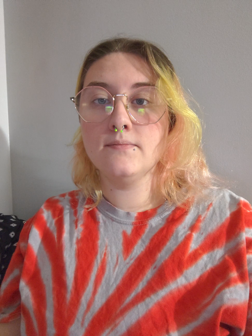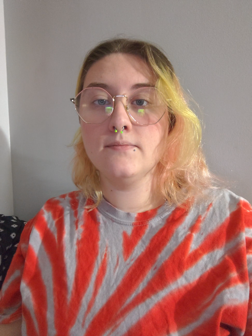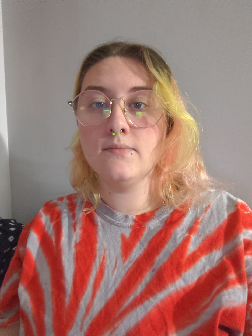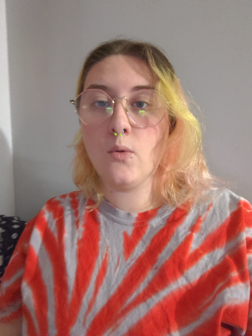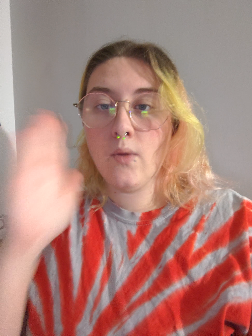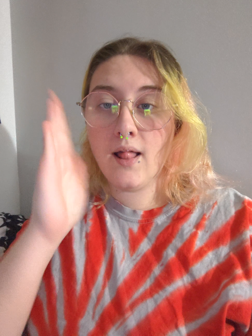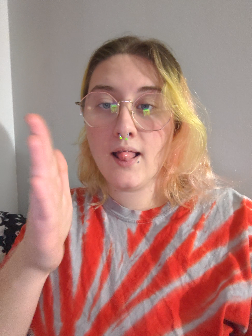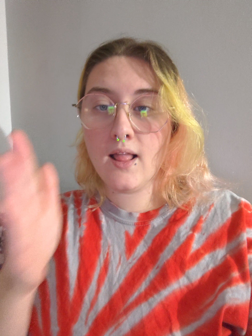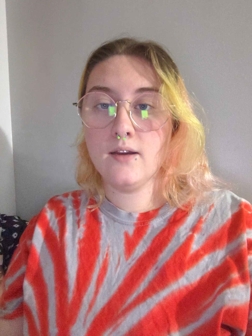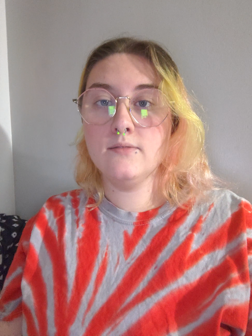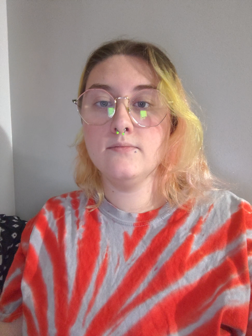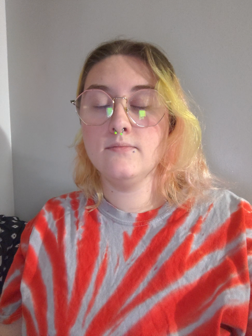will